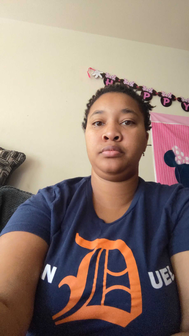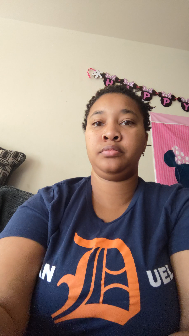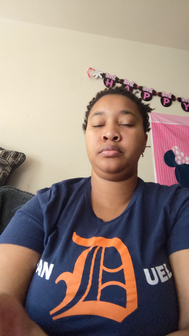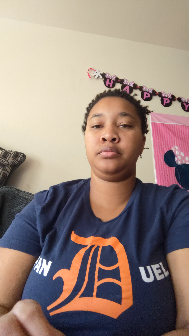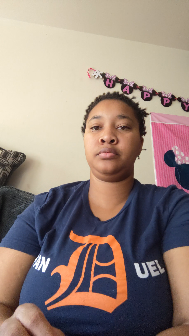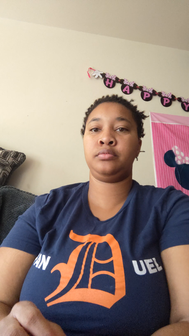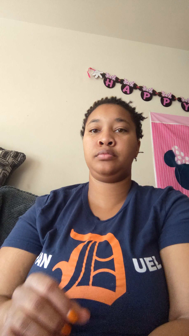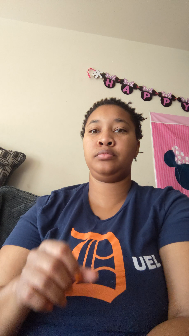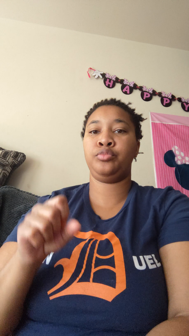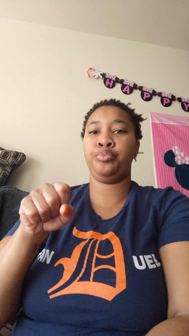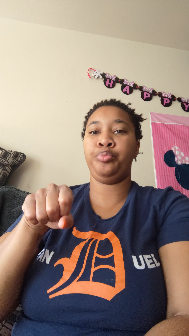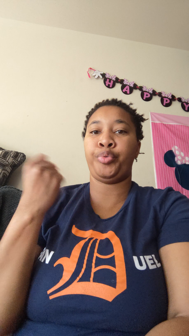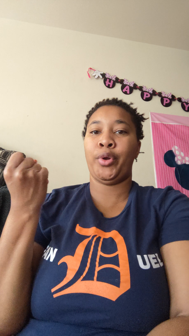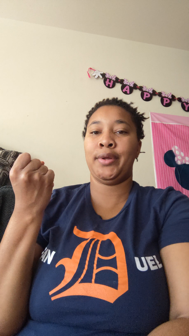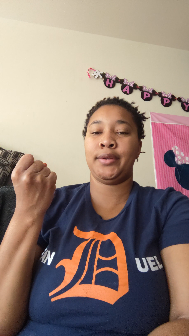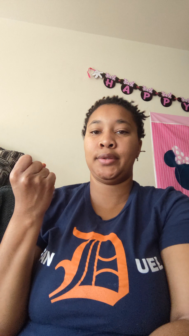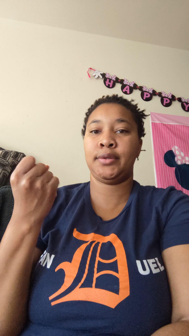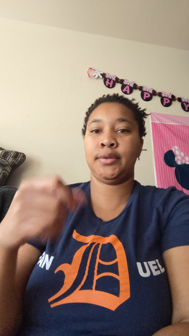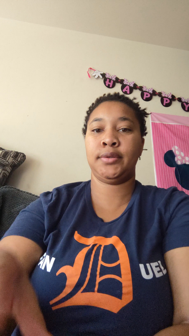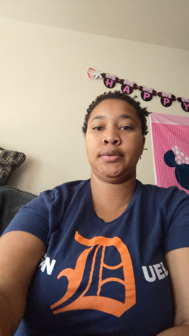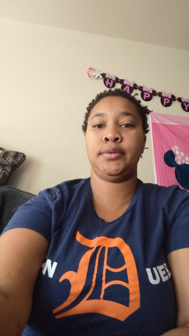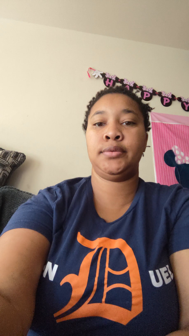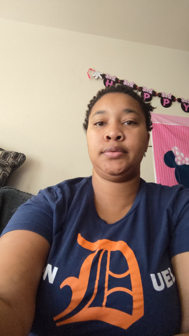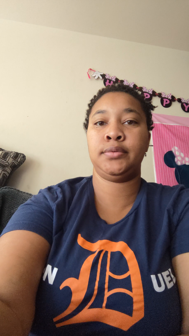break